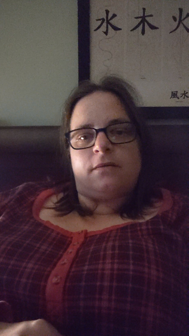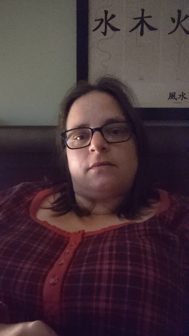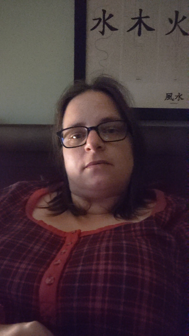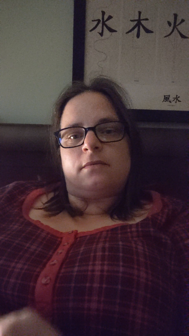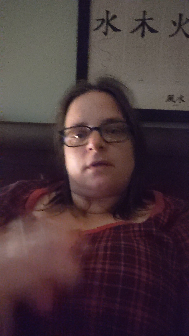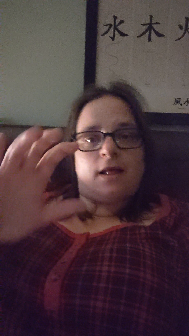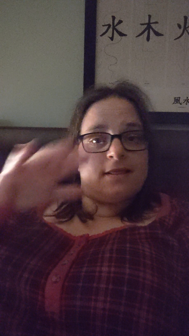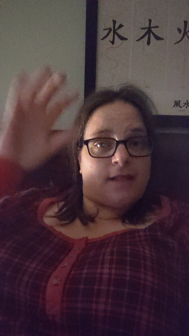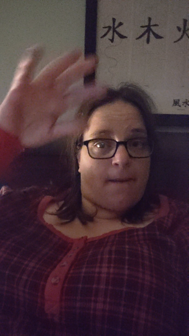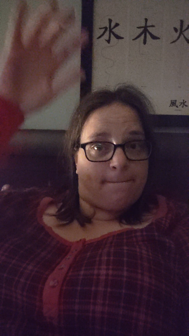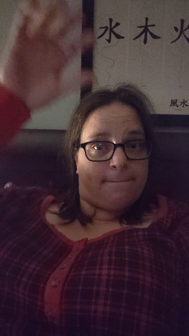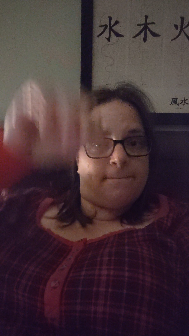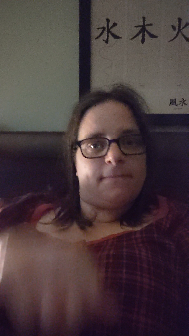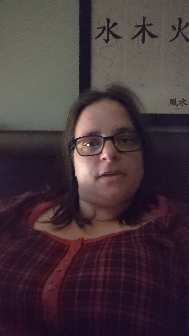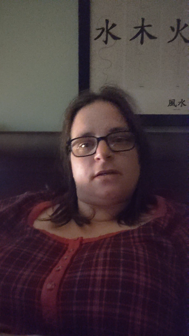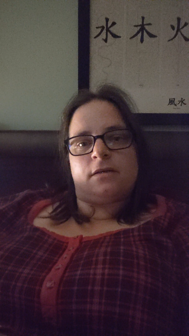climb